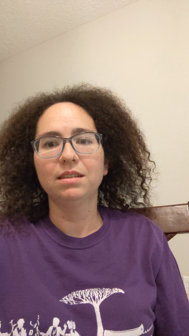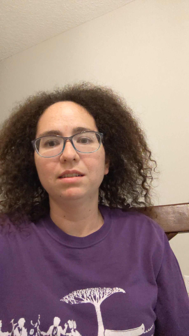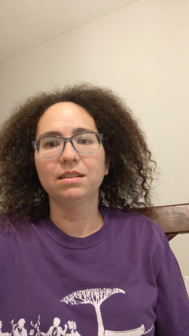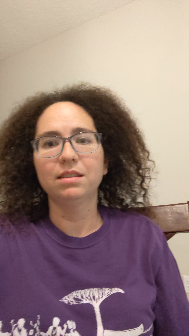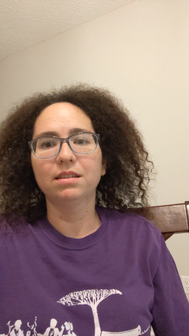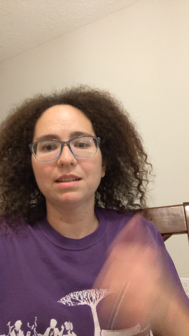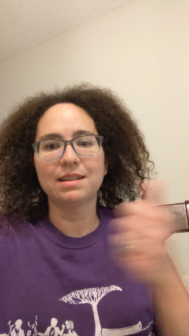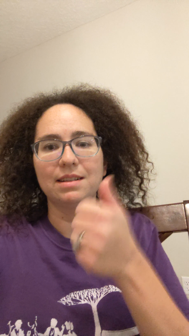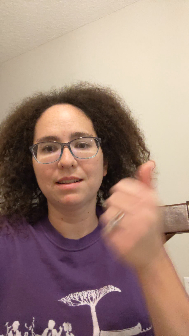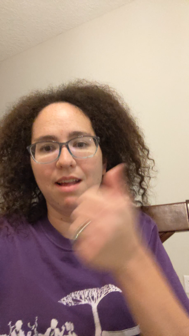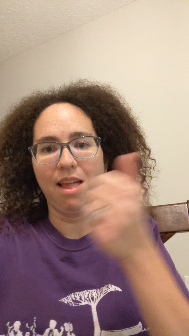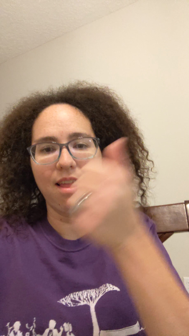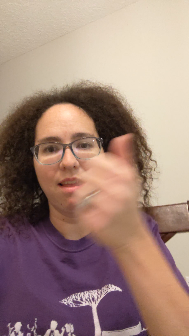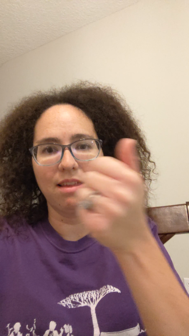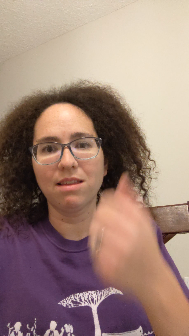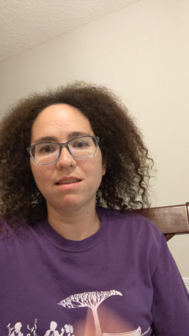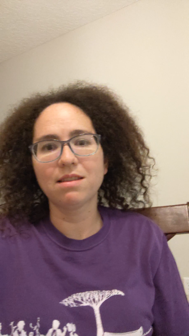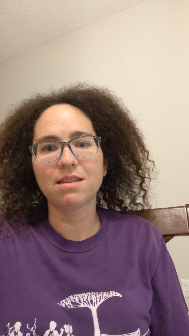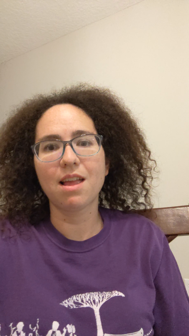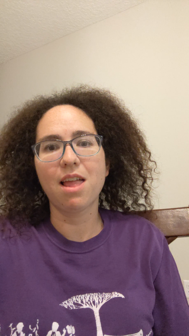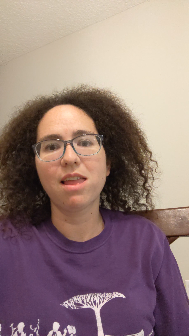chase